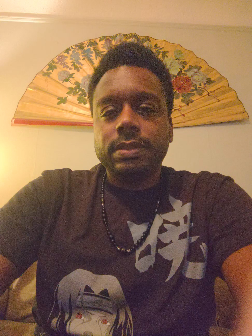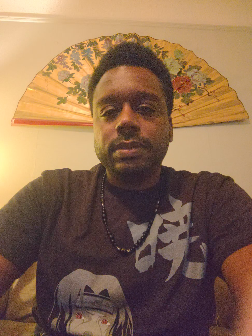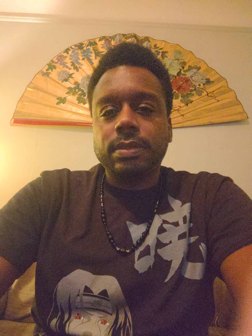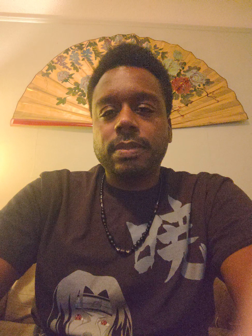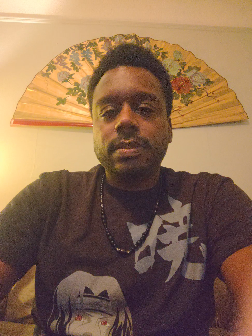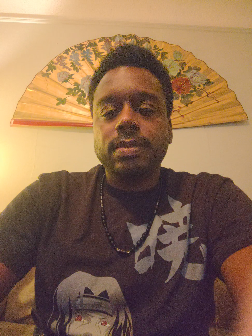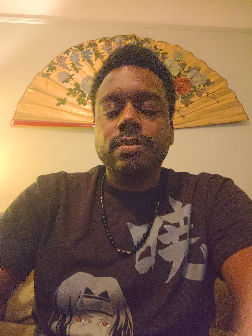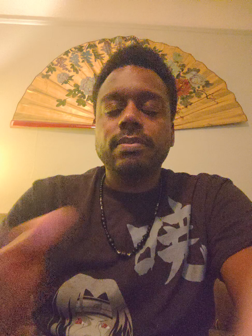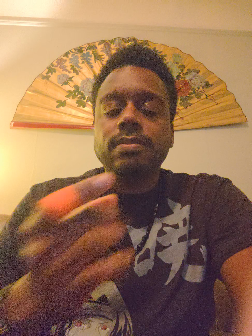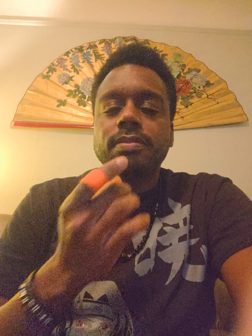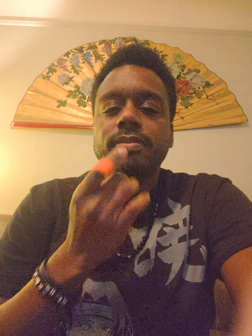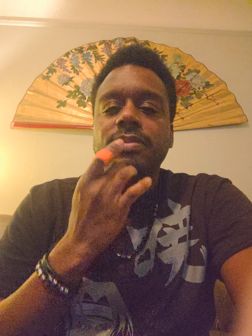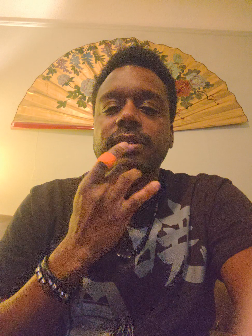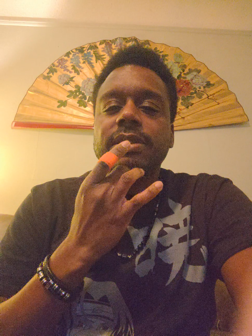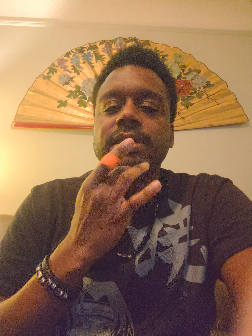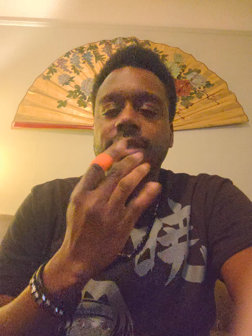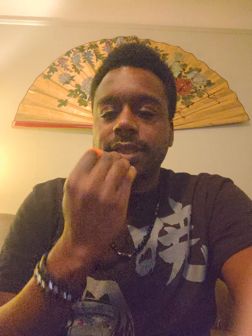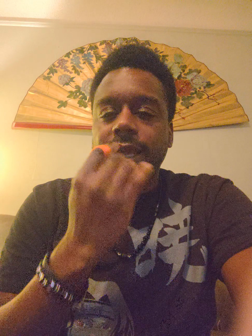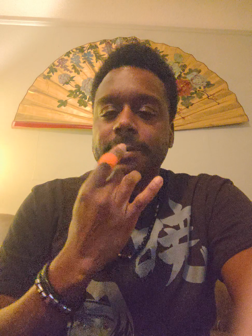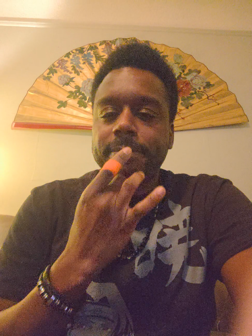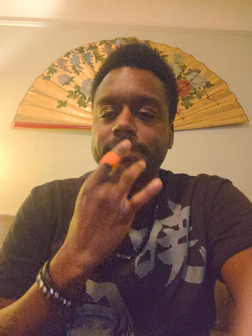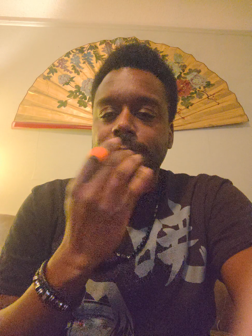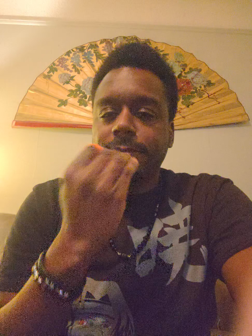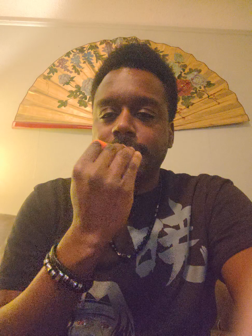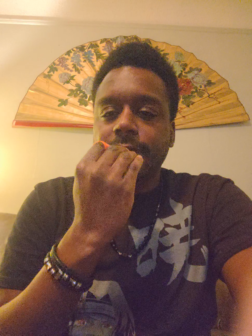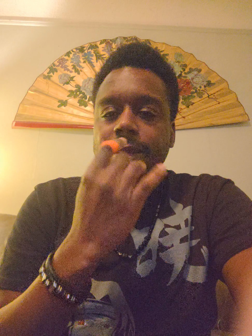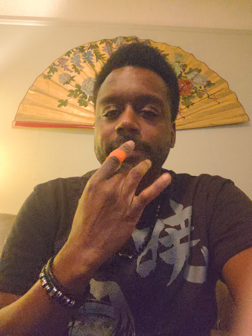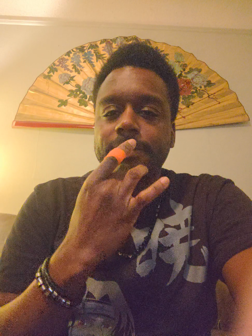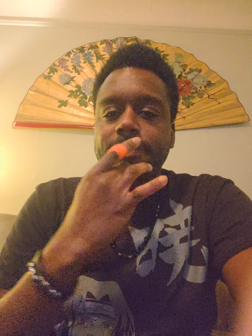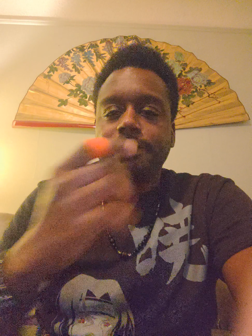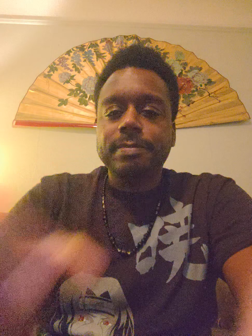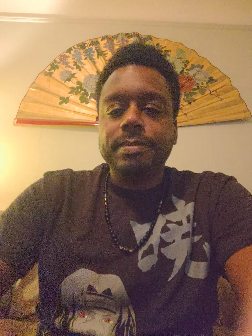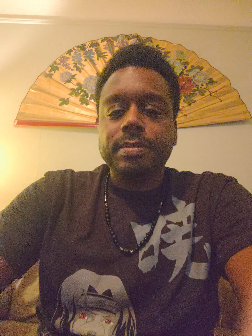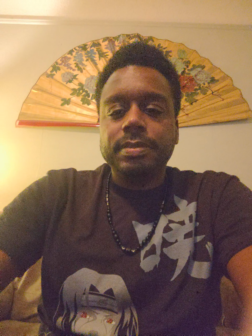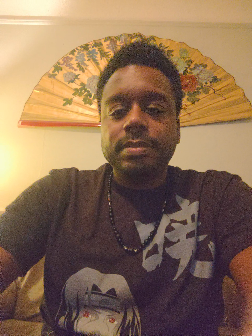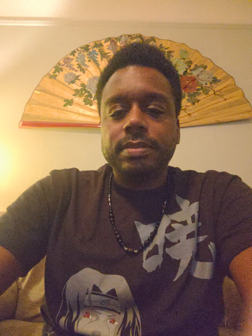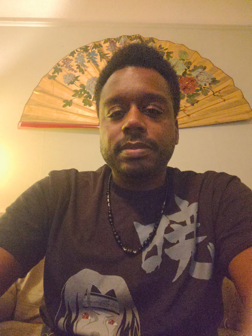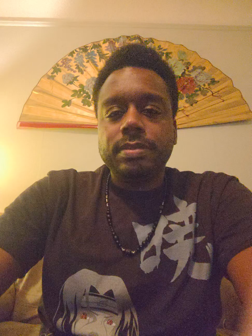snack